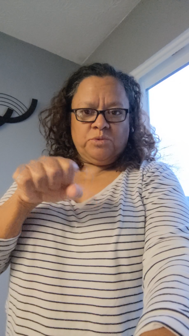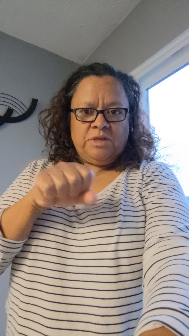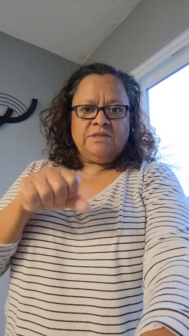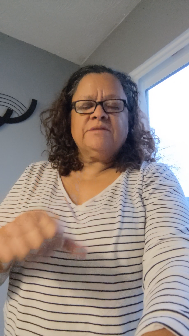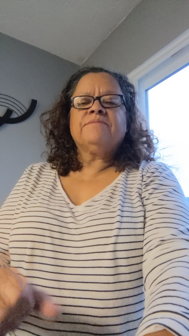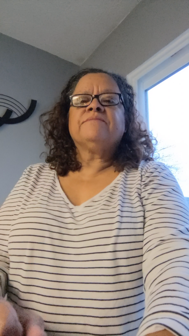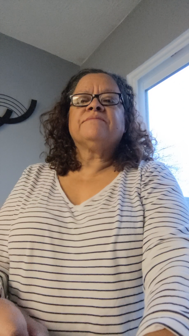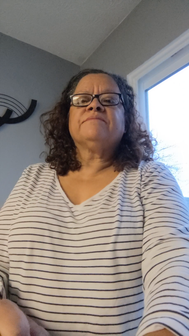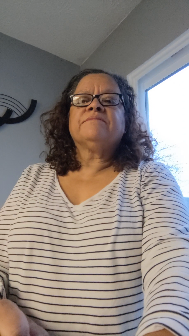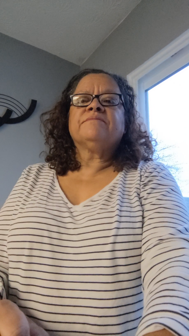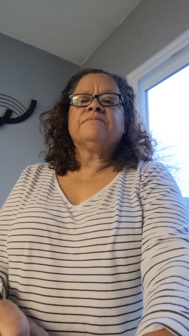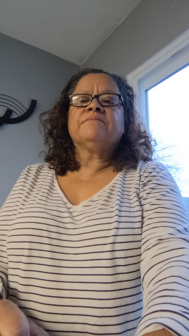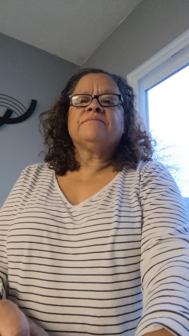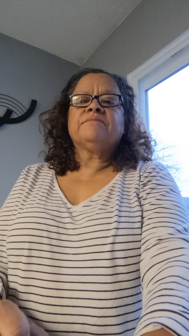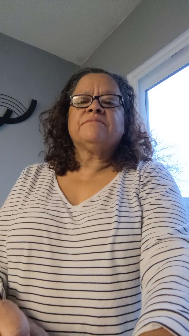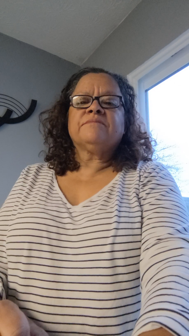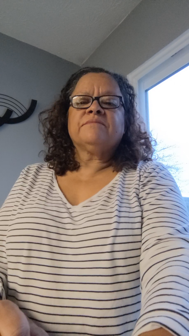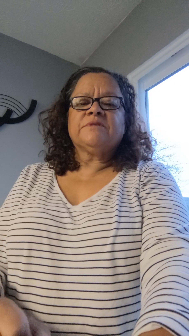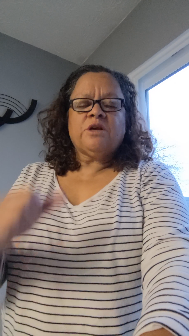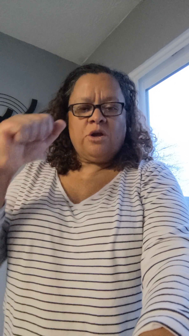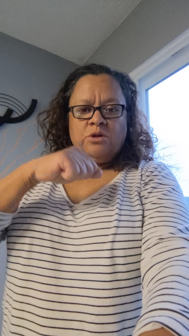rock